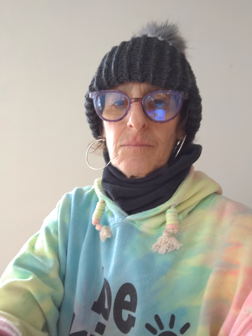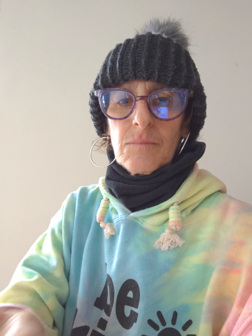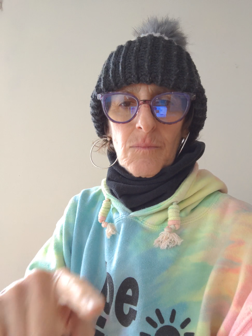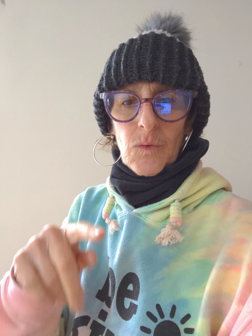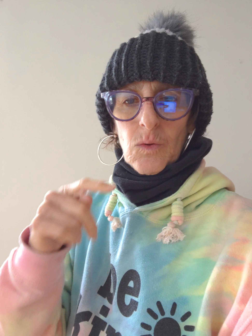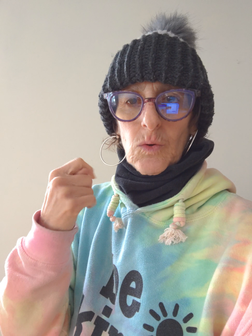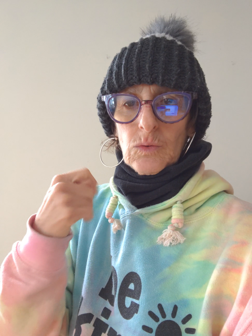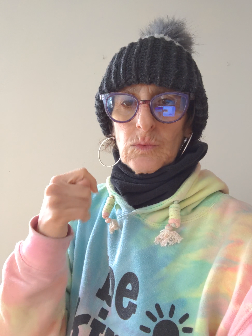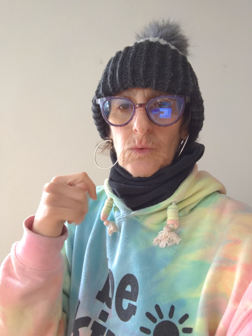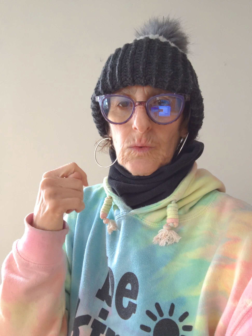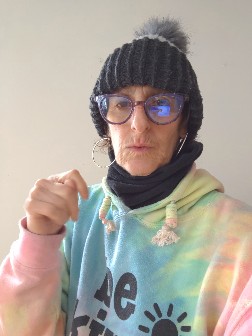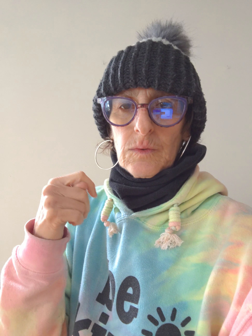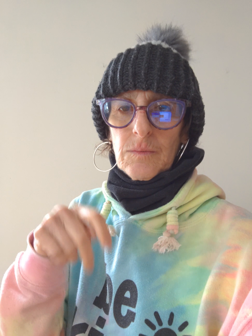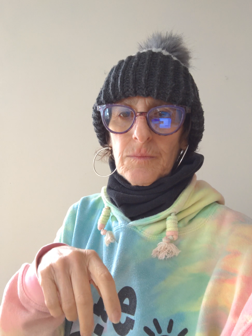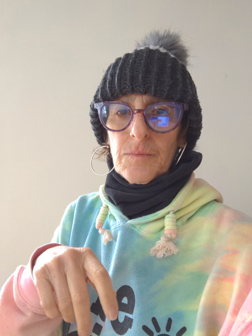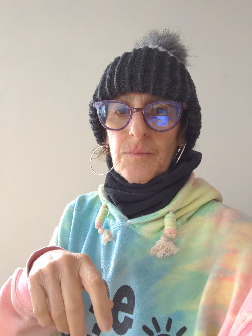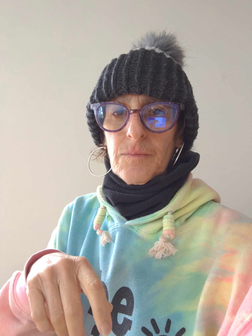toy